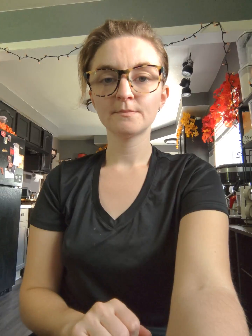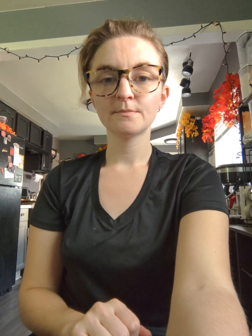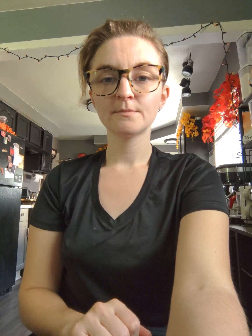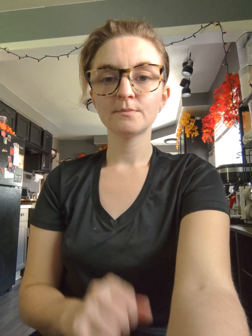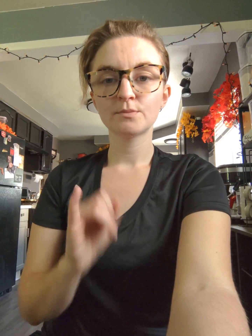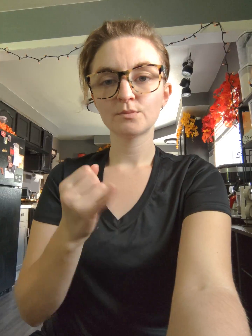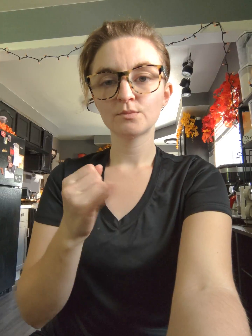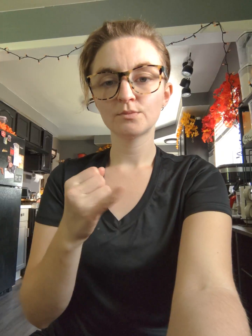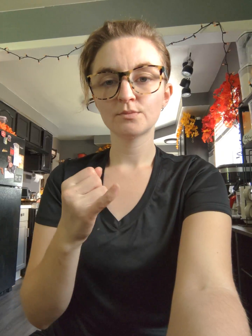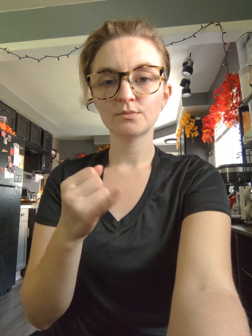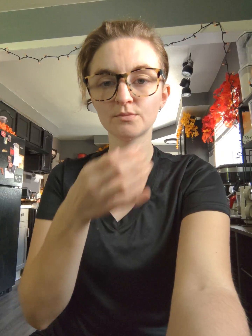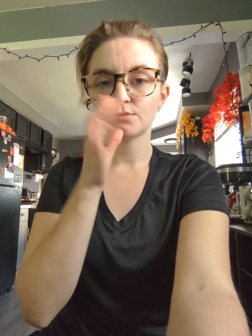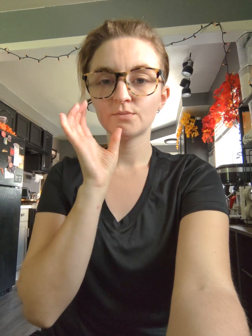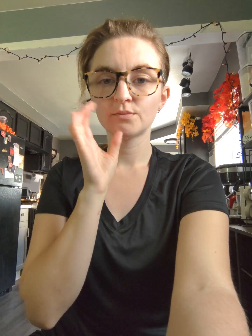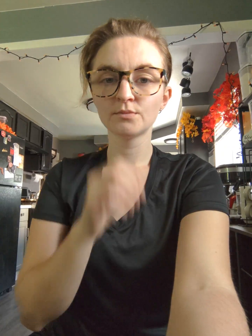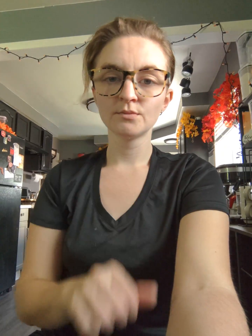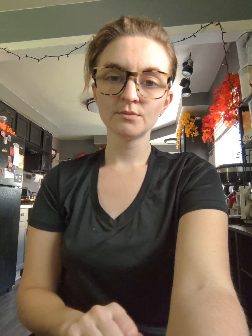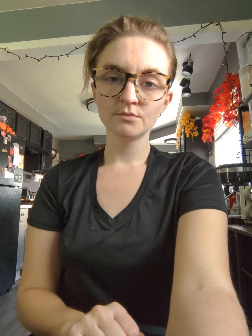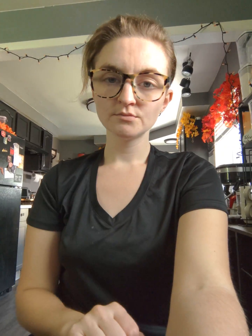juice